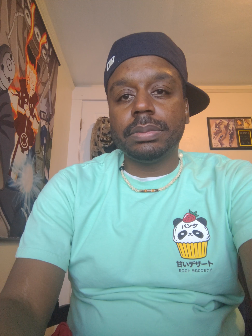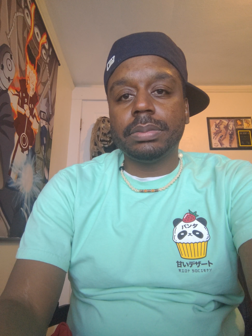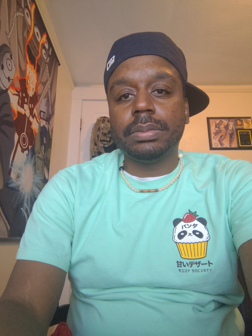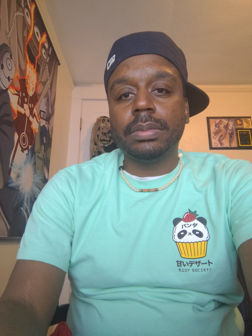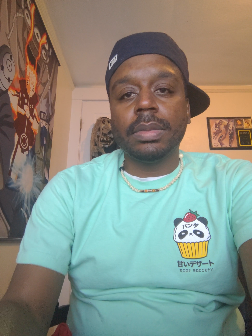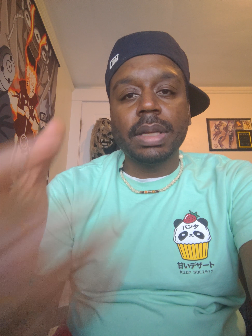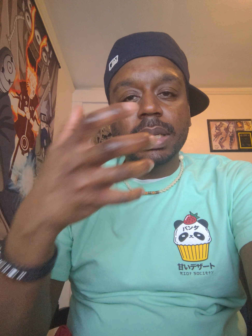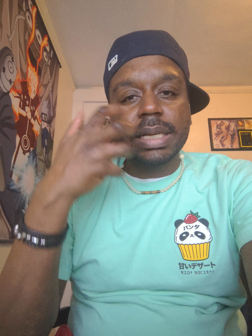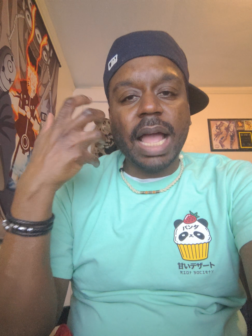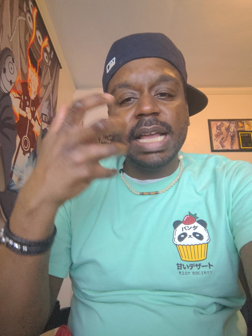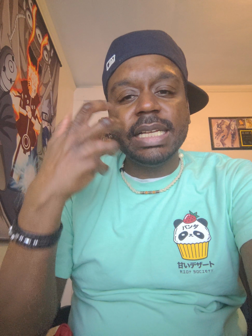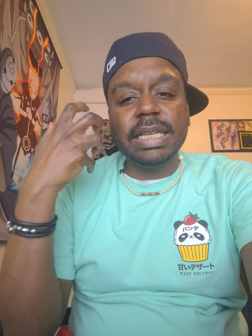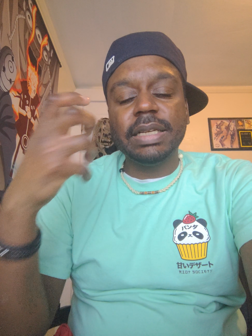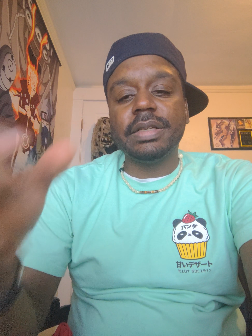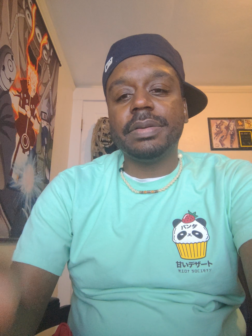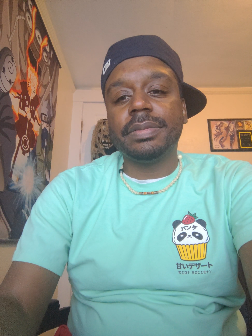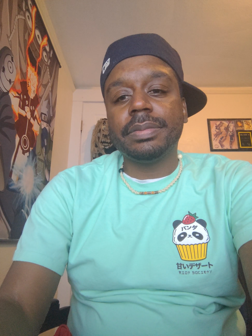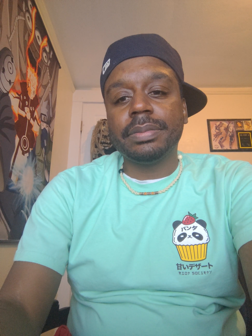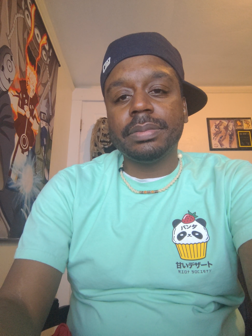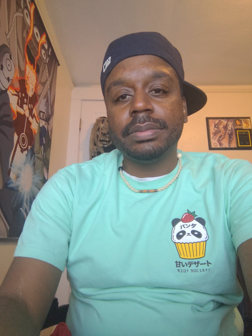tiger